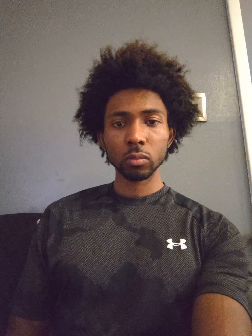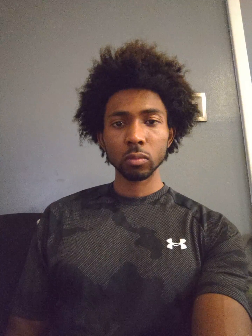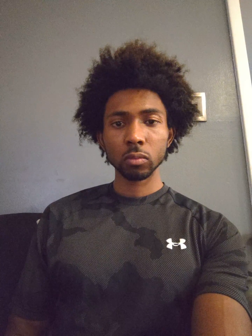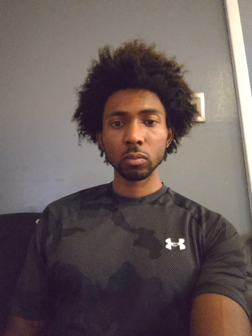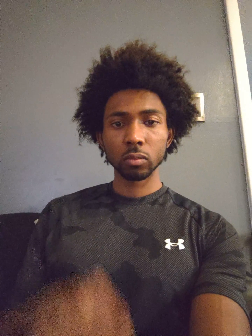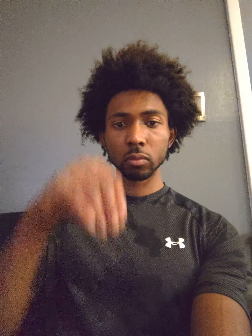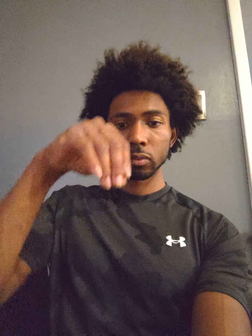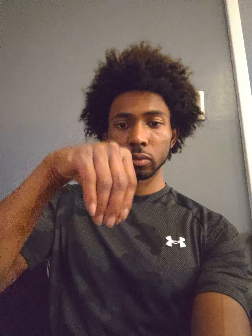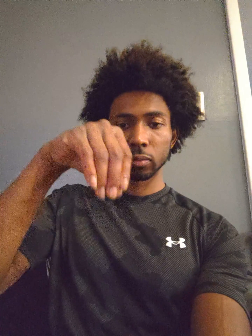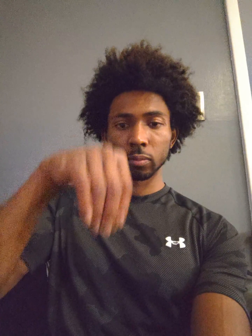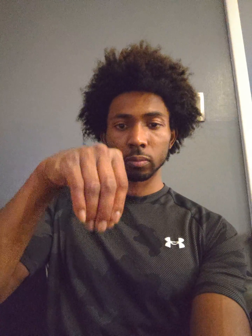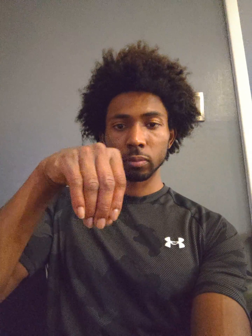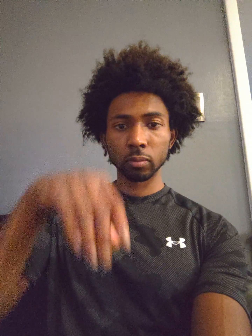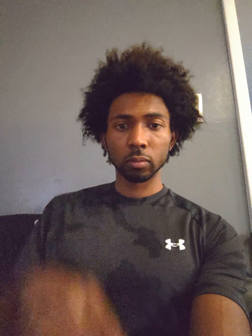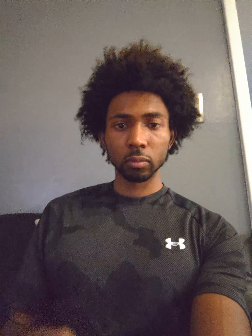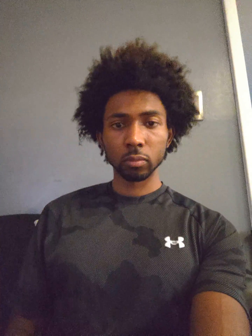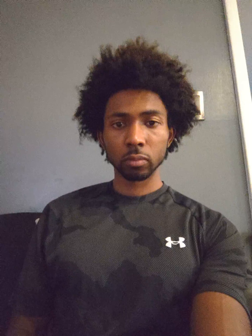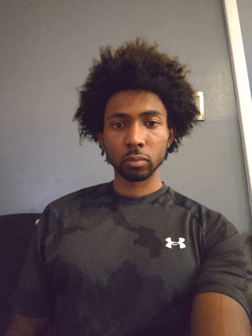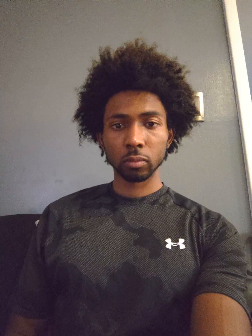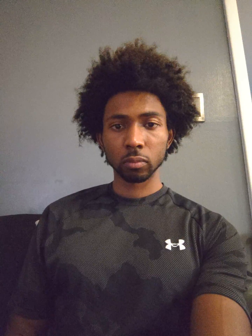inside